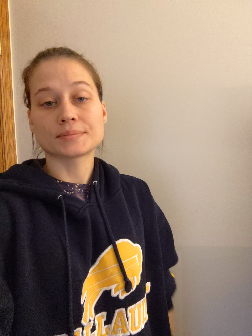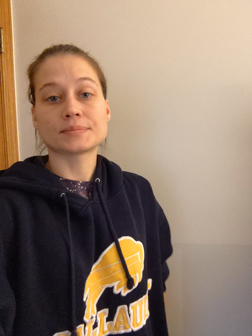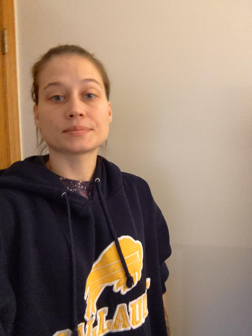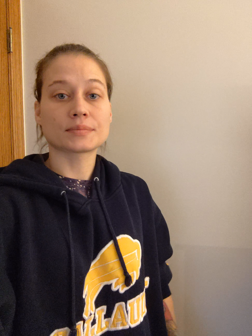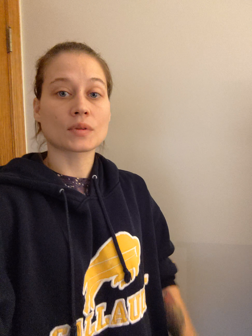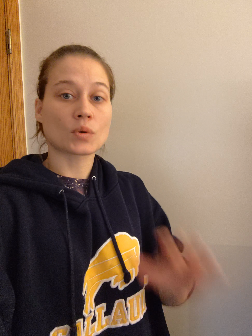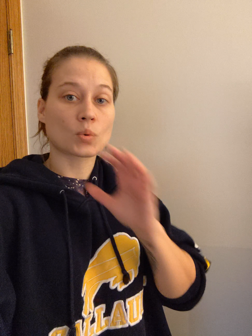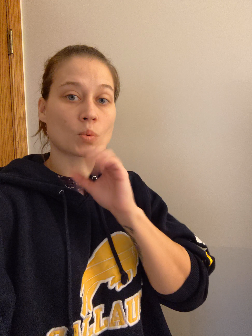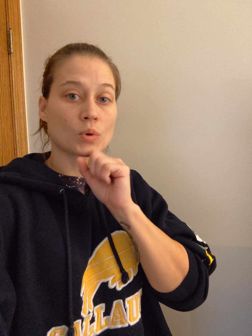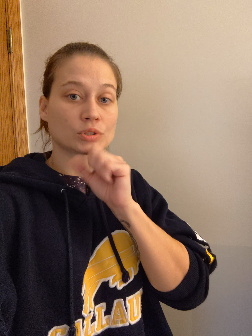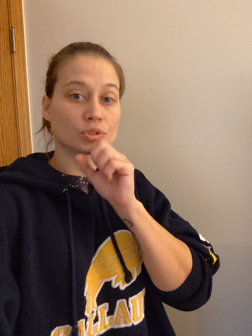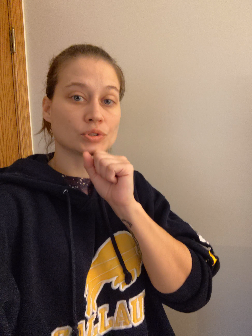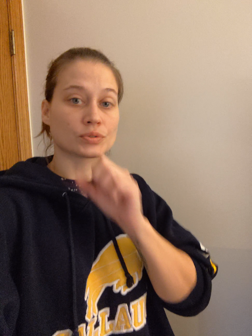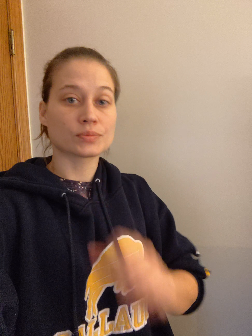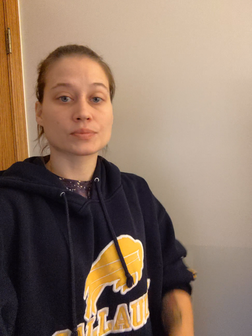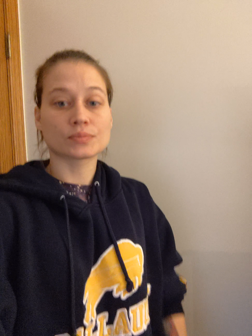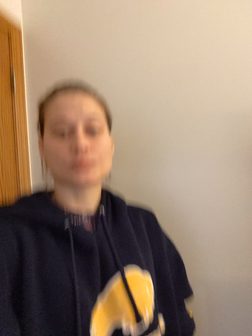orange